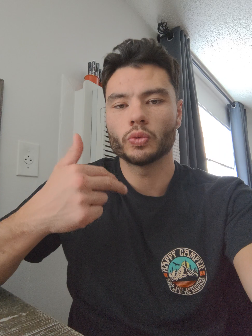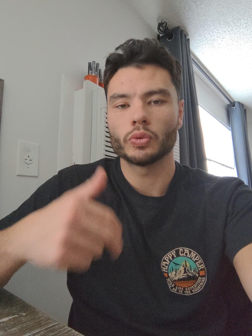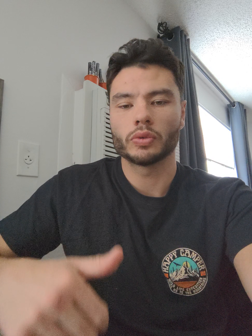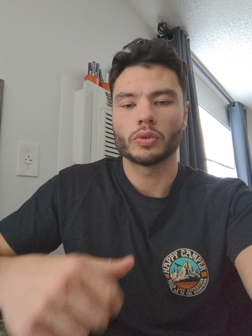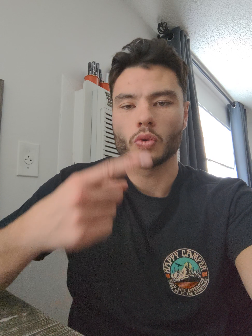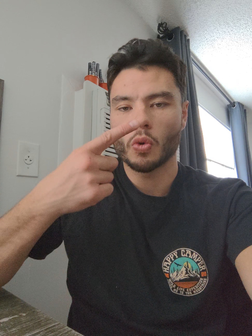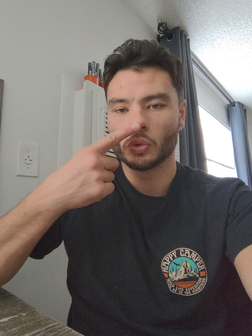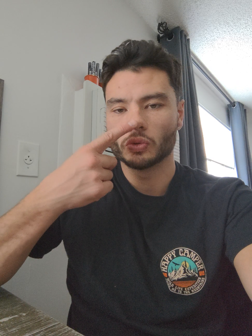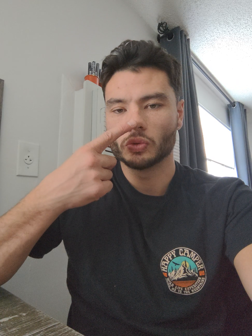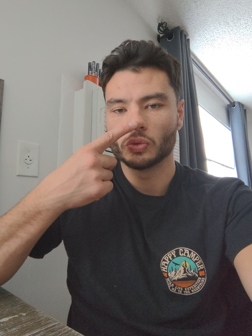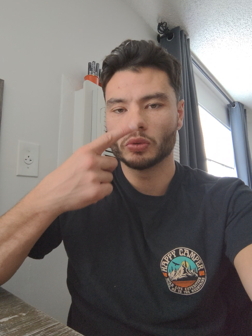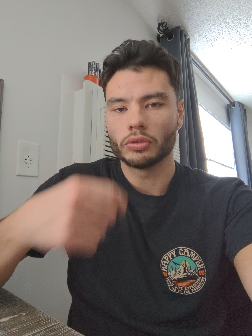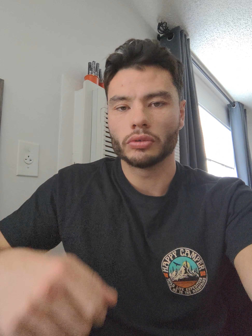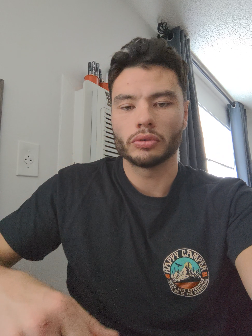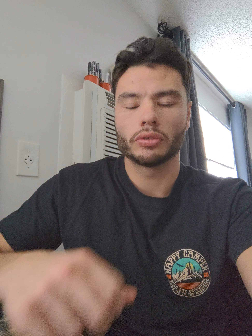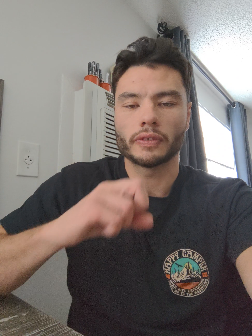nose